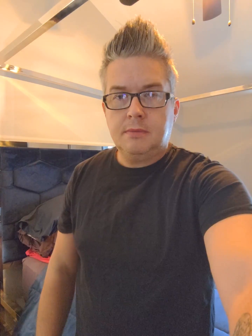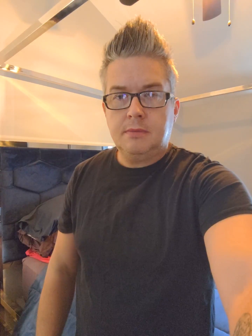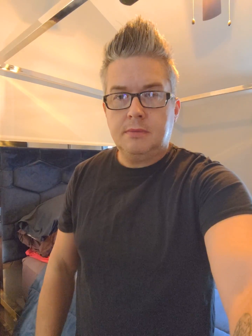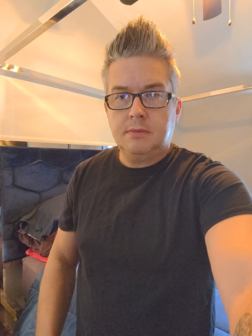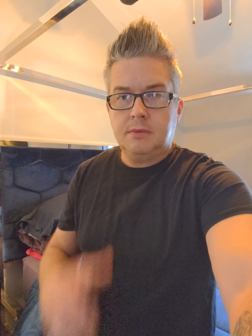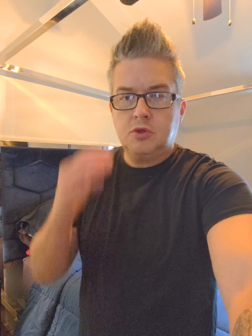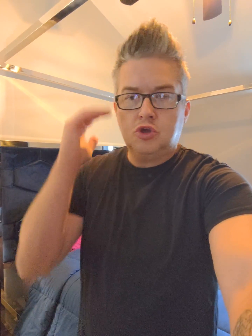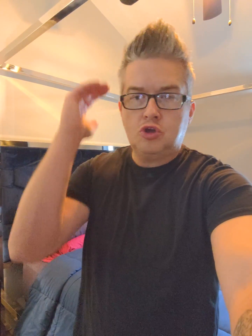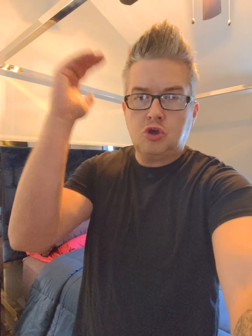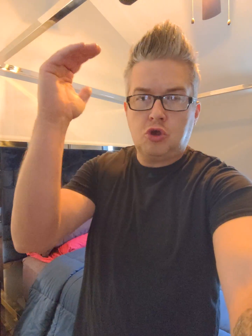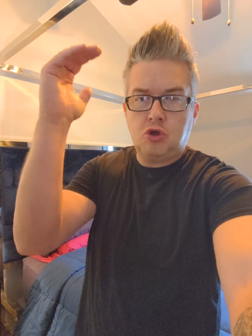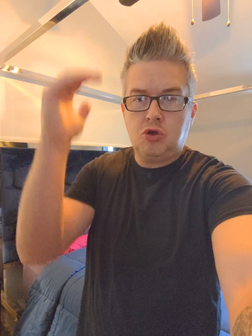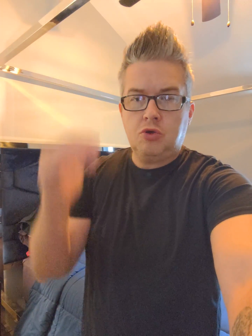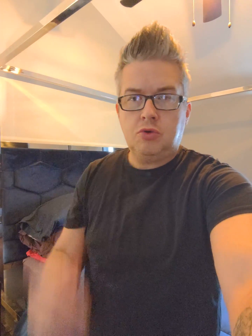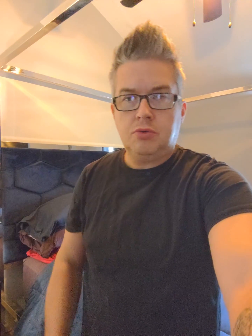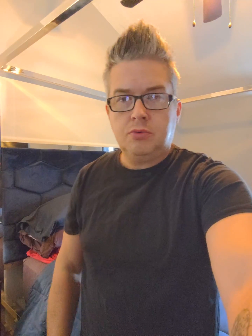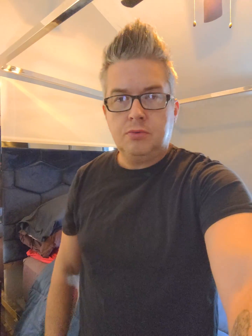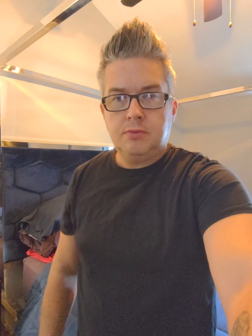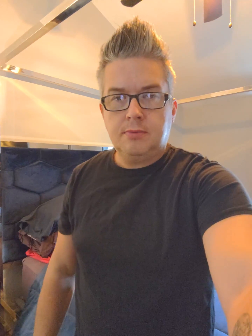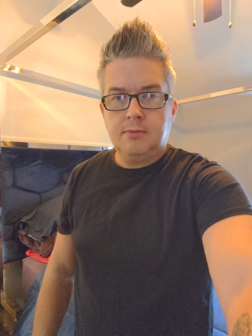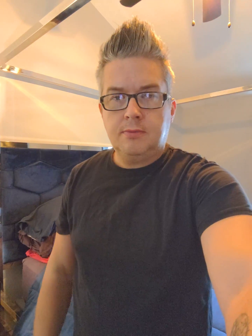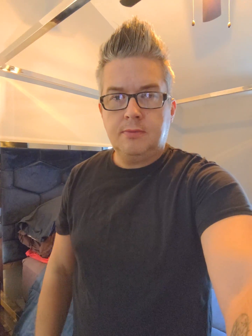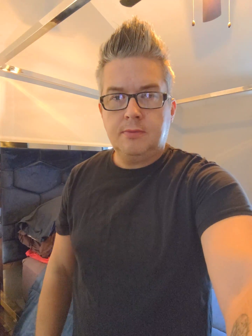big